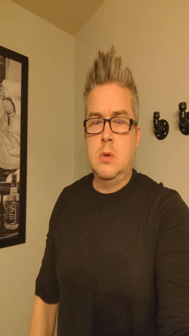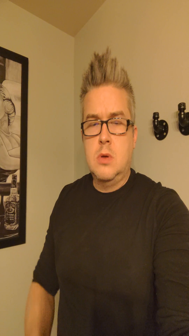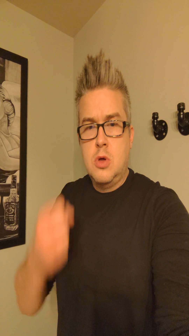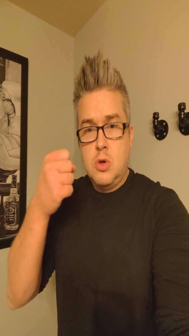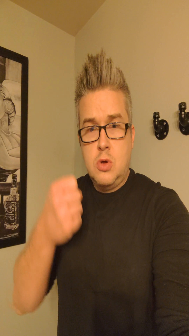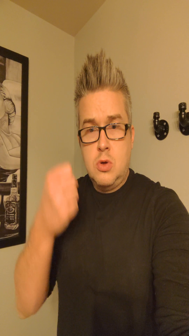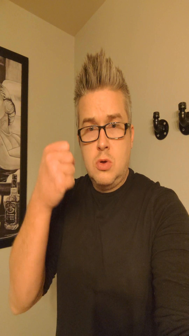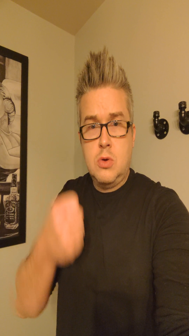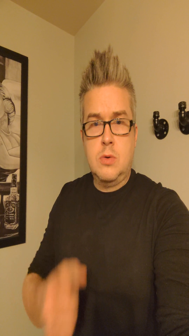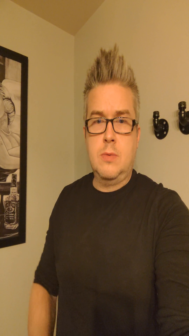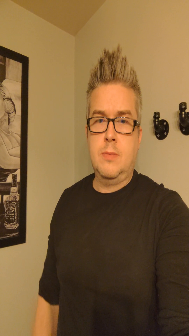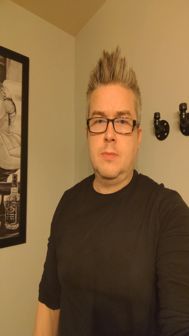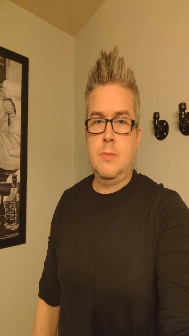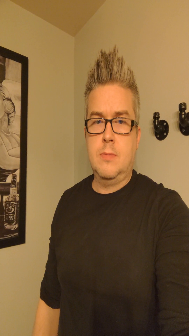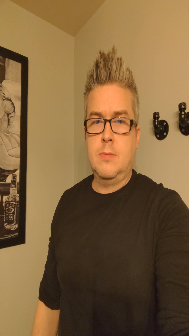car